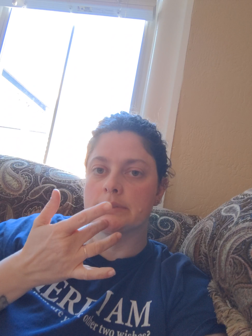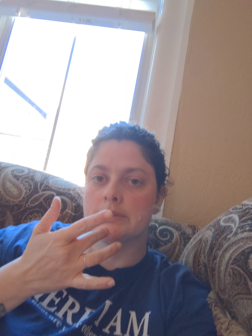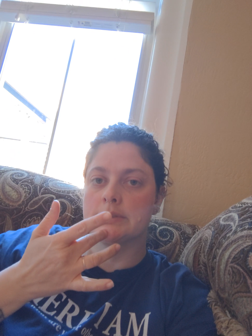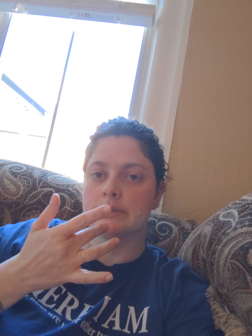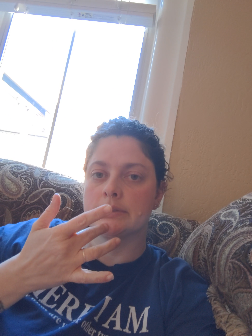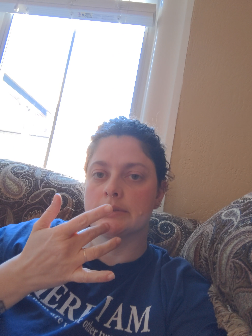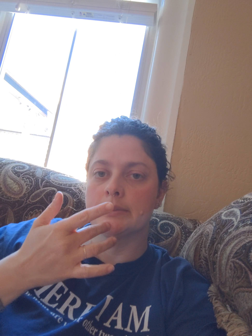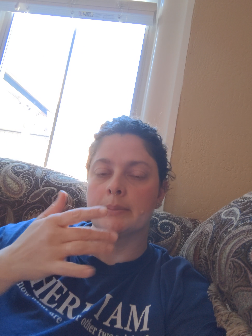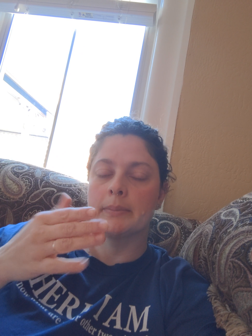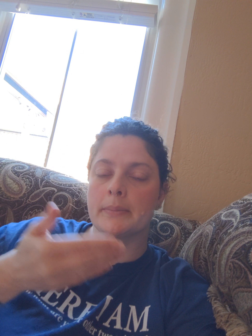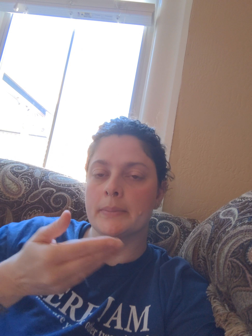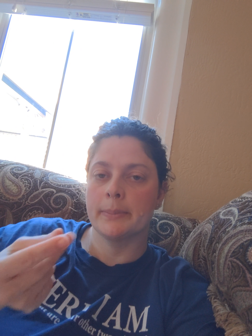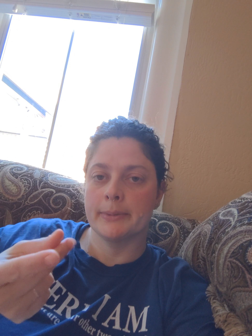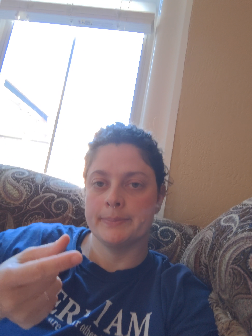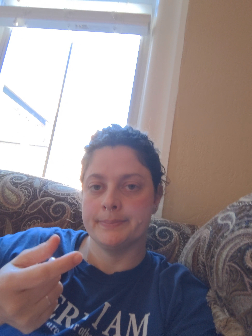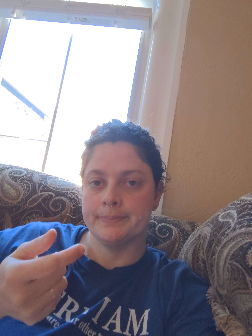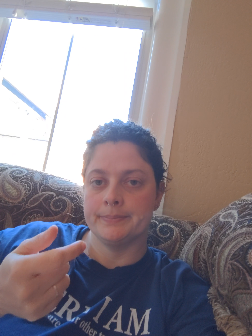puppy